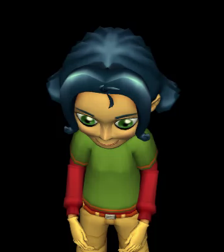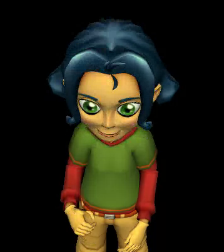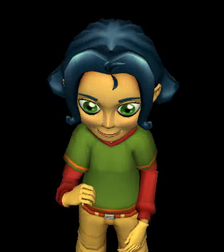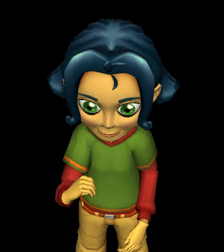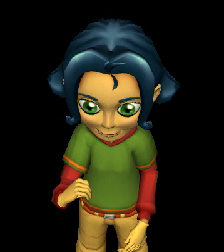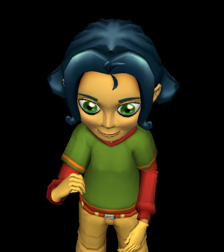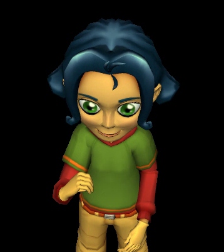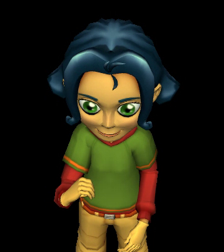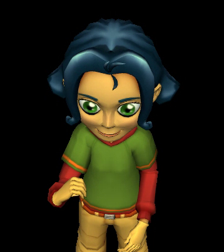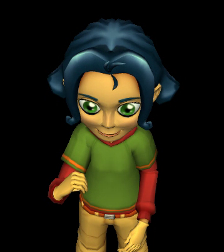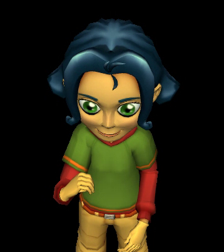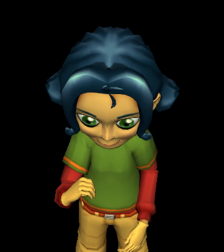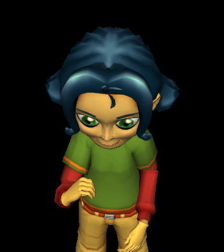أكتوبر